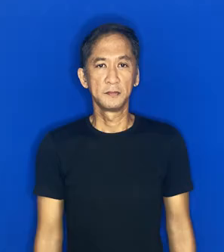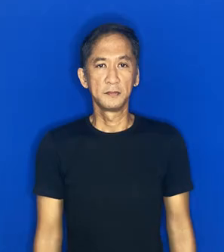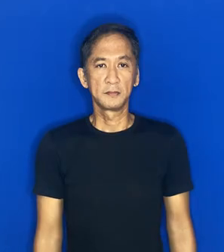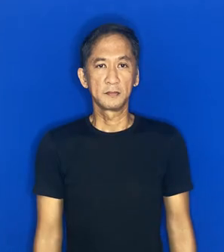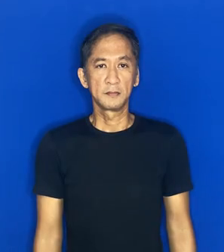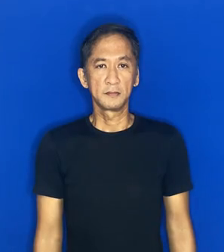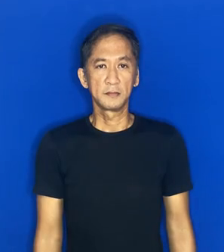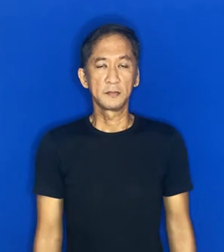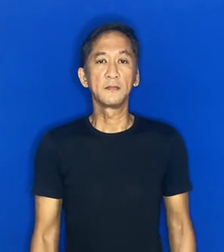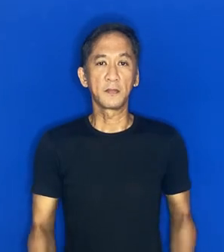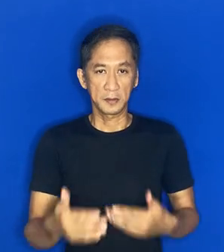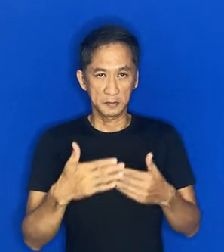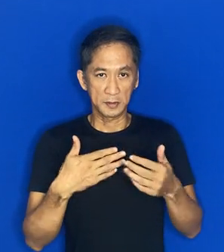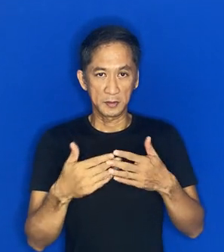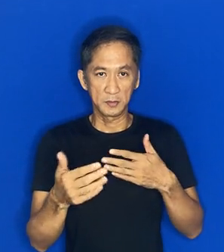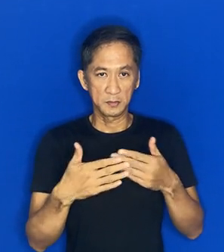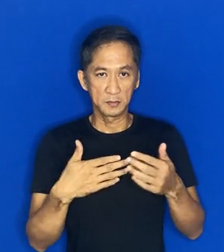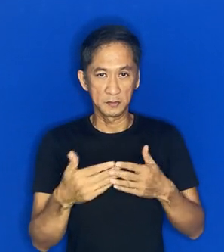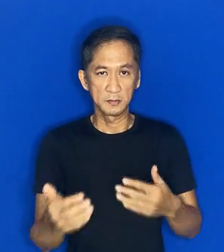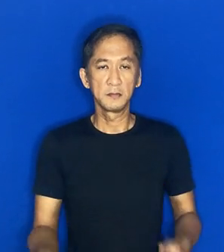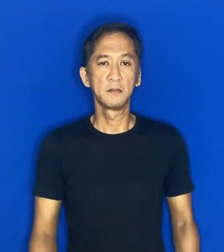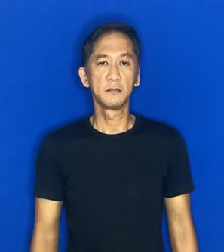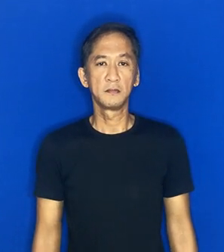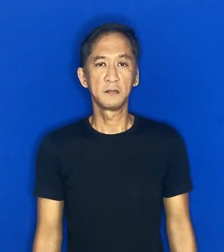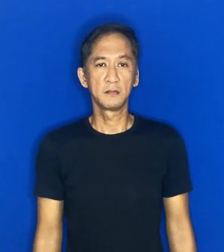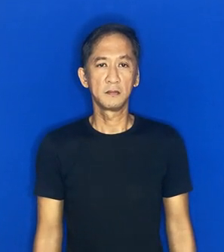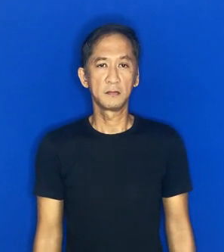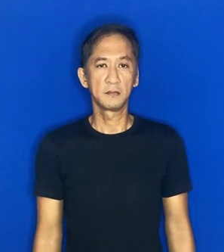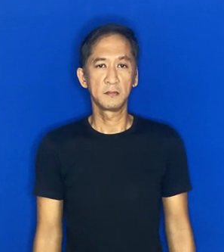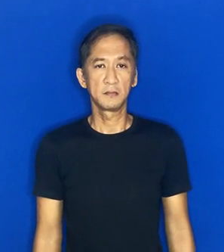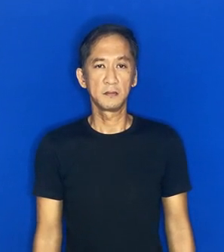brown